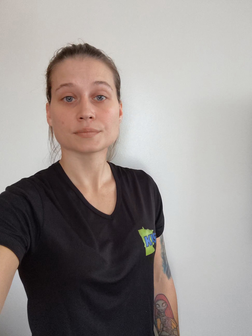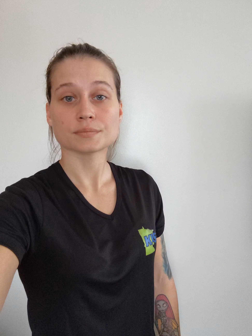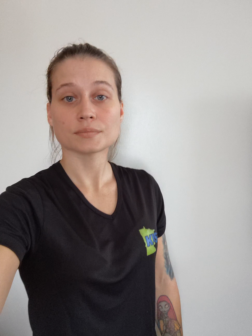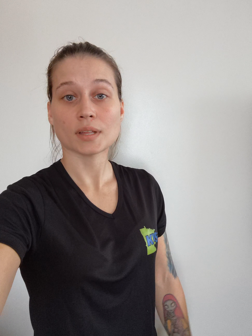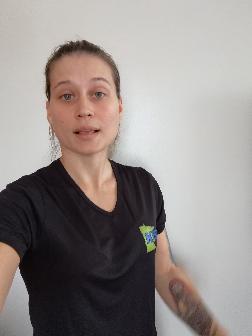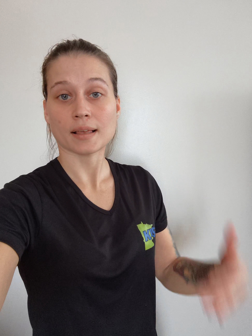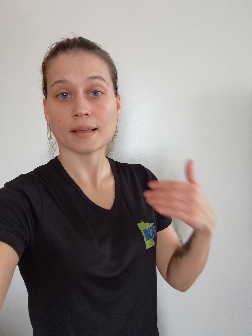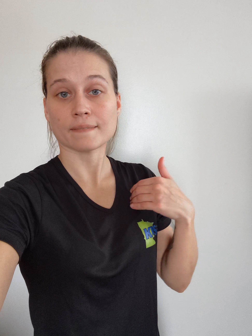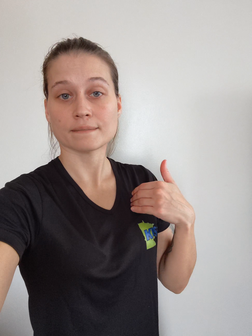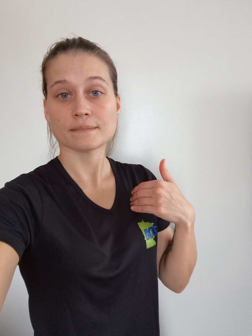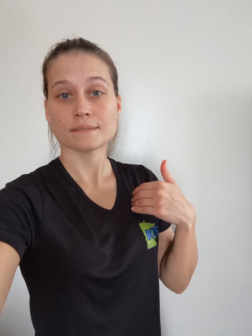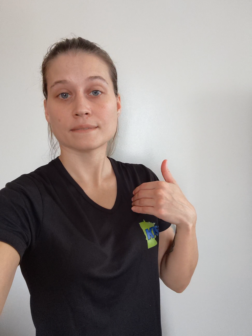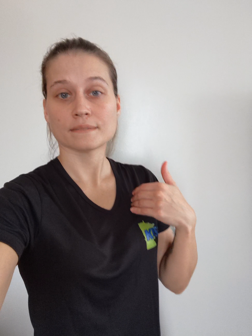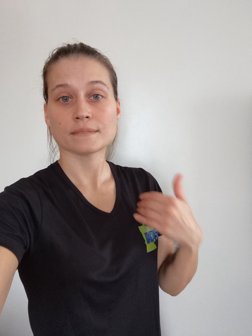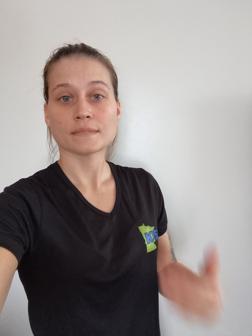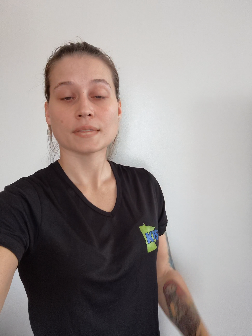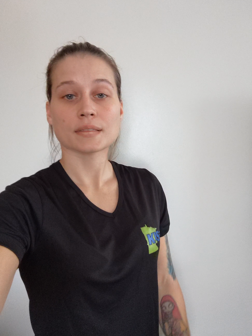have